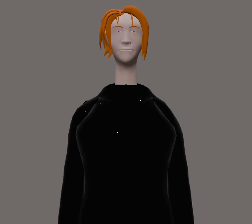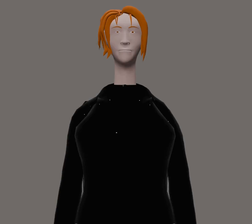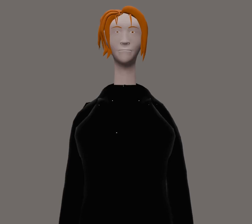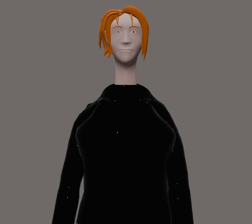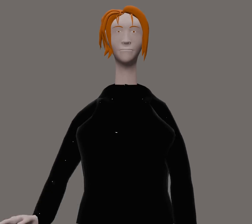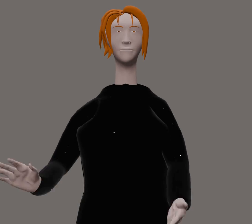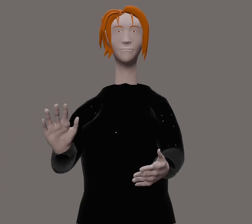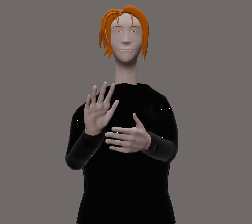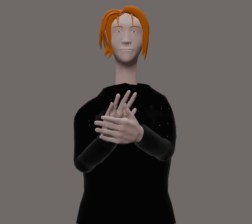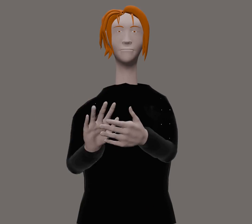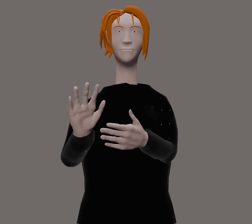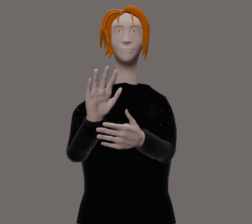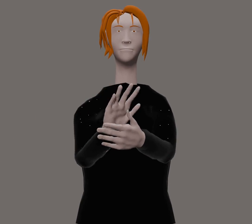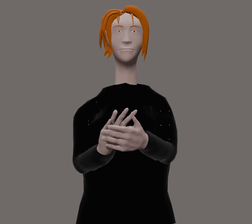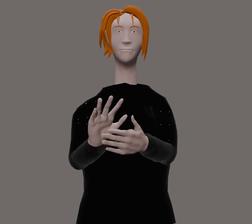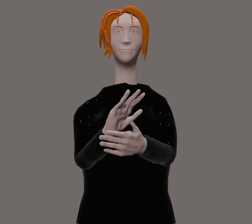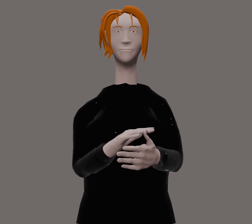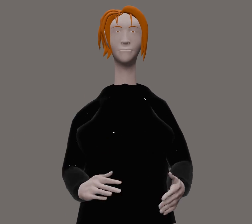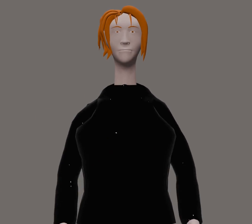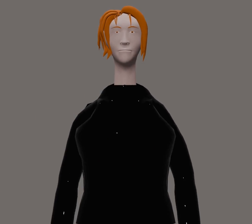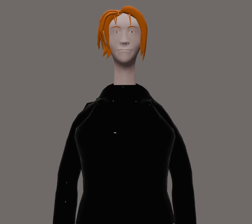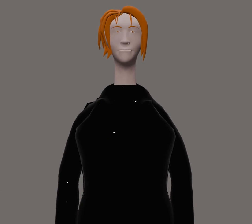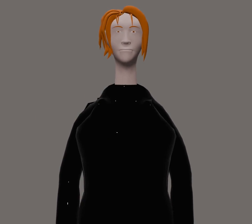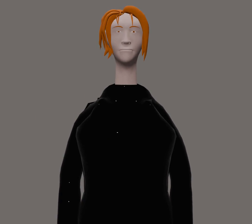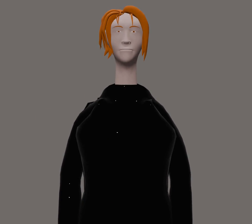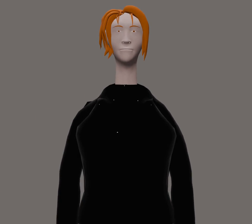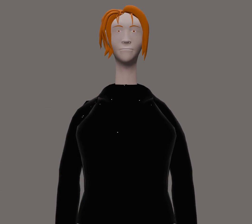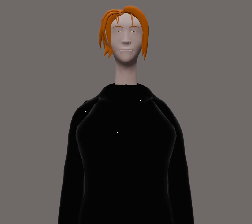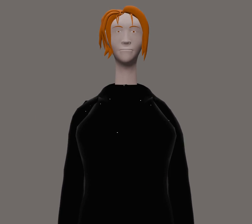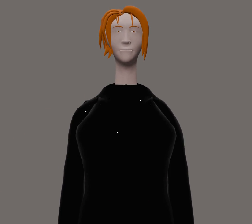Blur